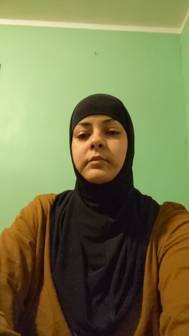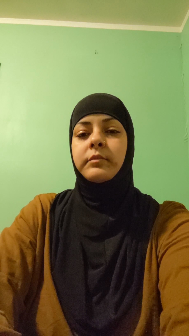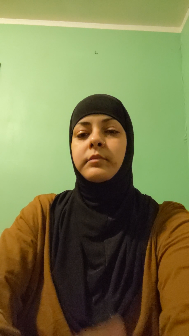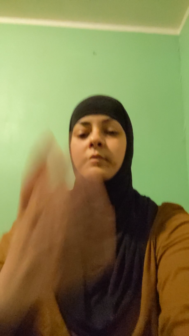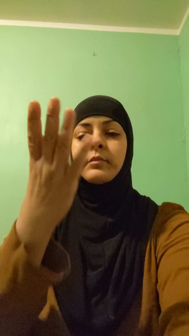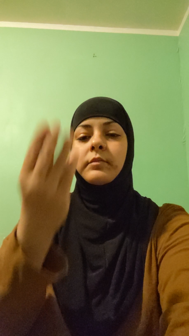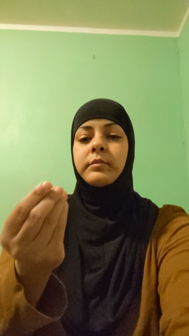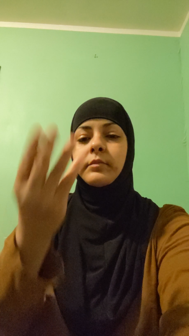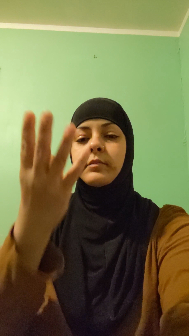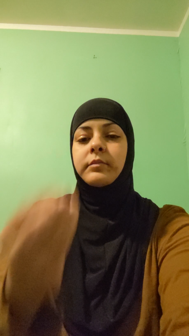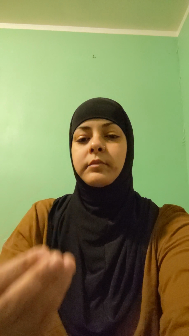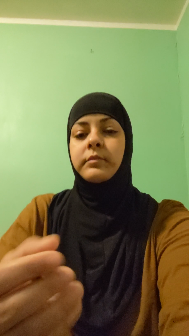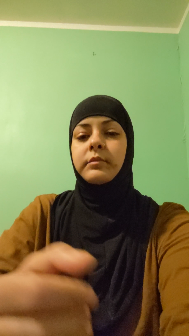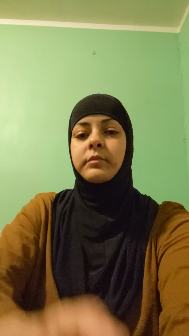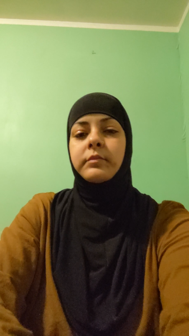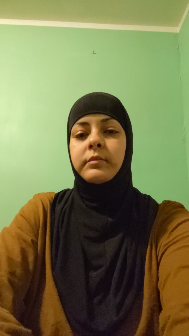gentle